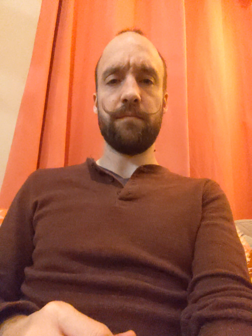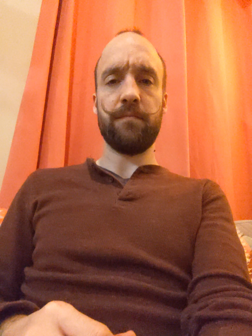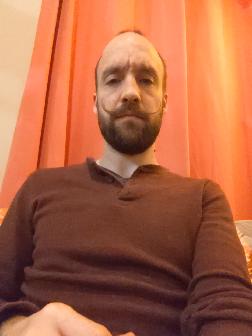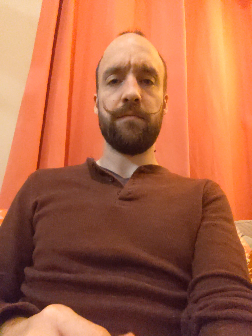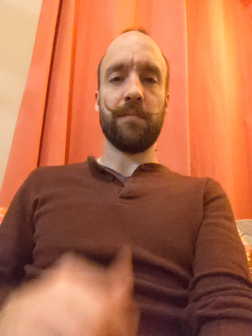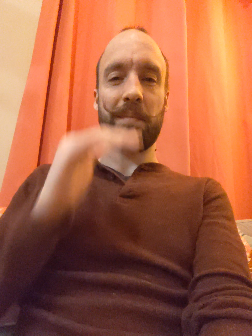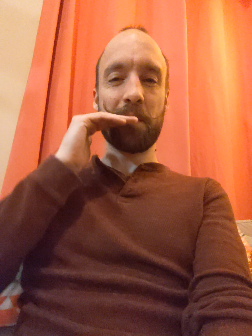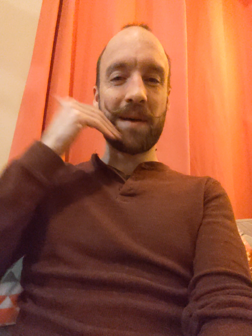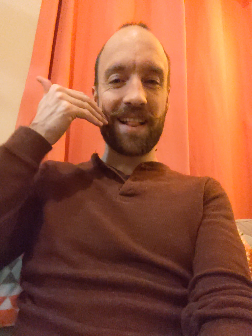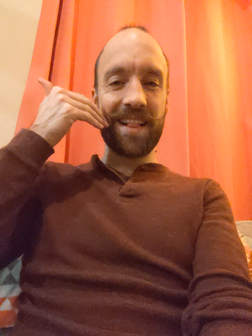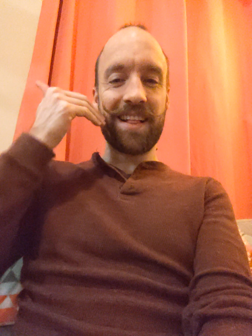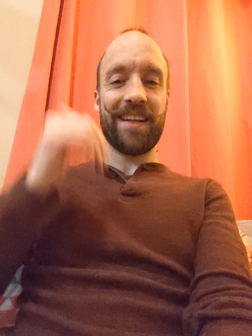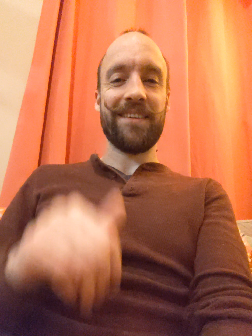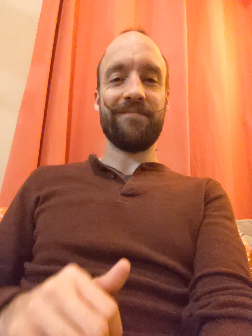smile